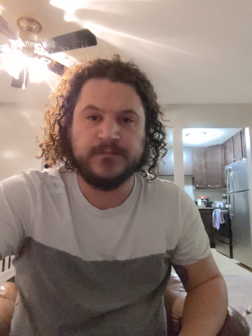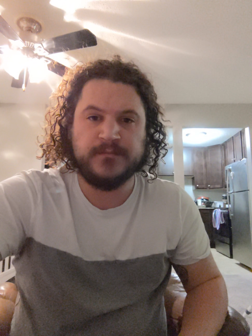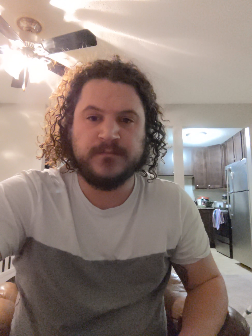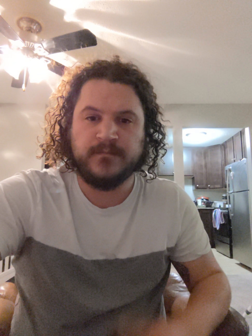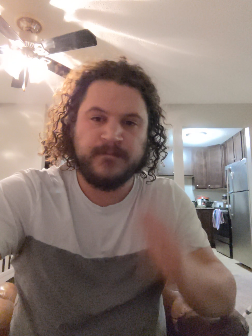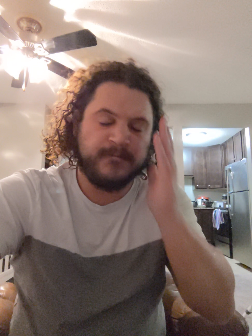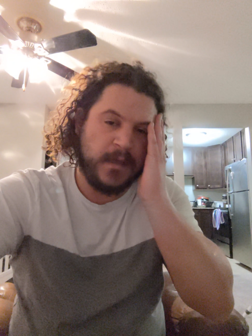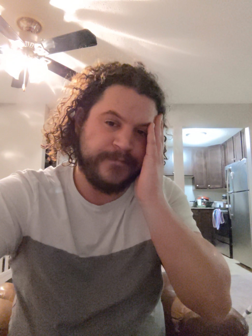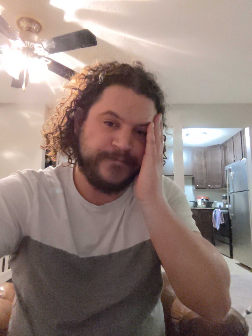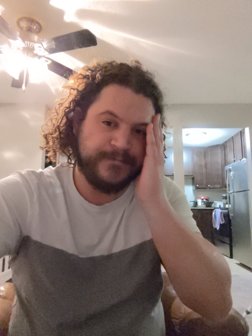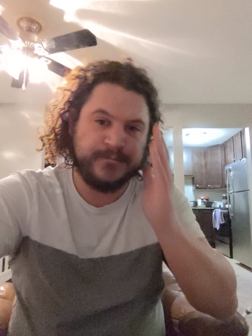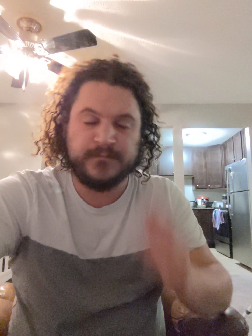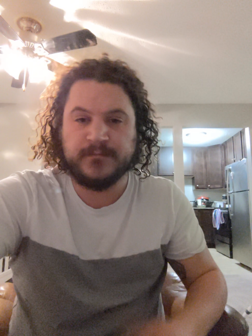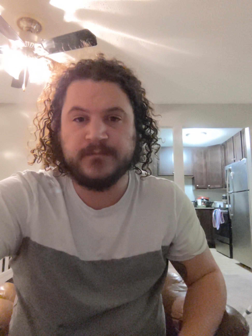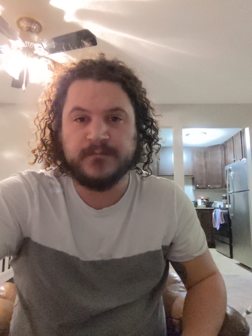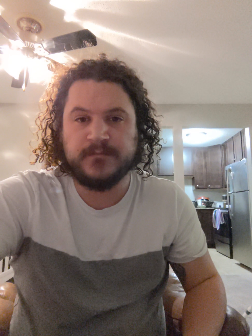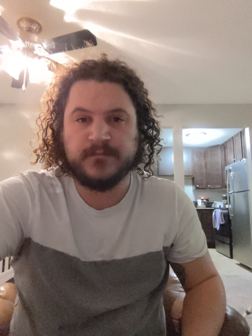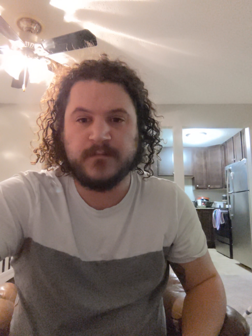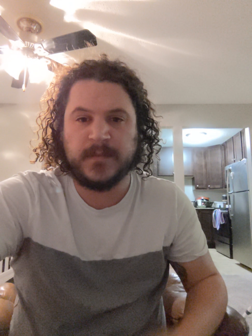bed